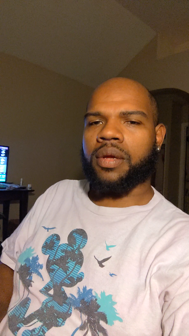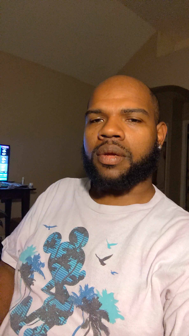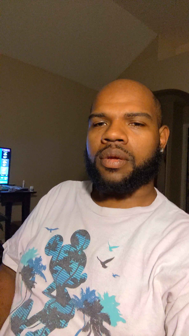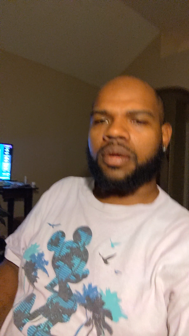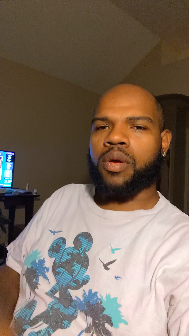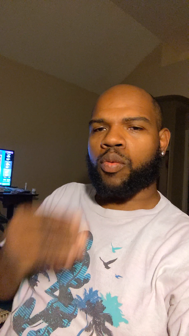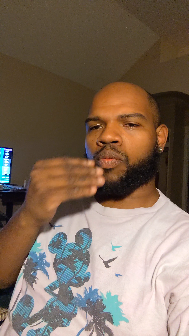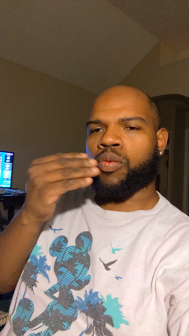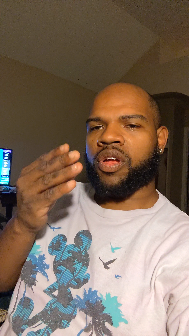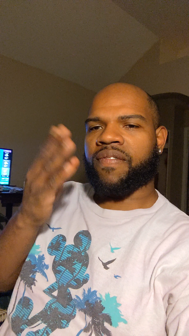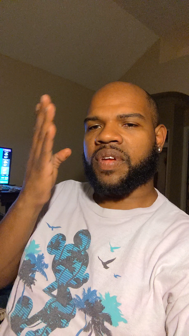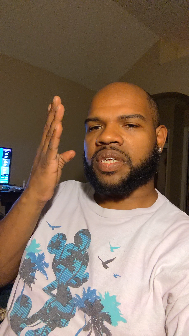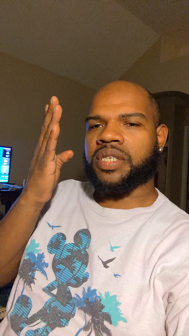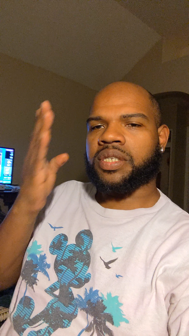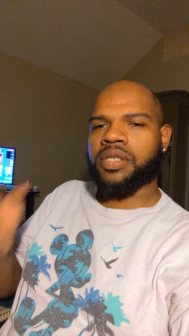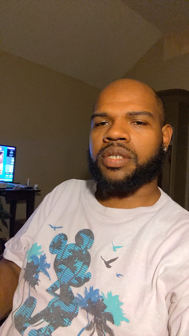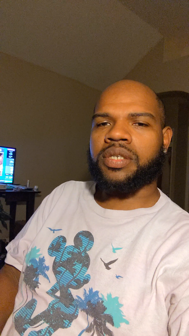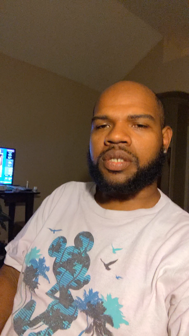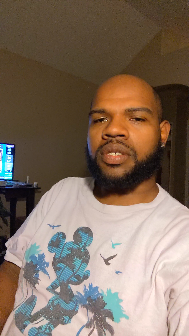breakfast